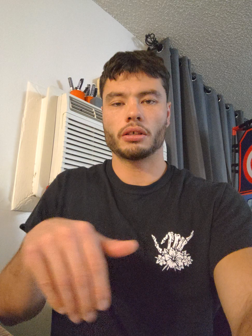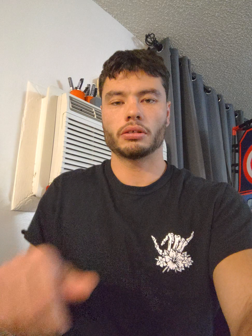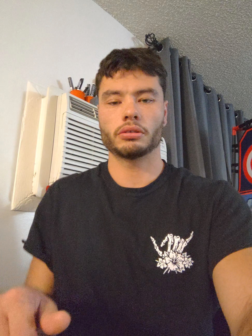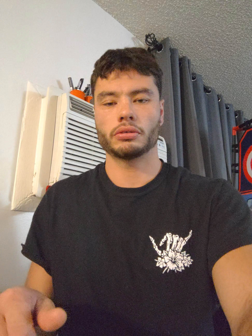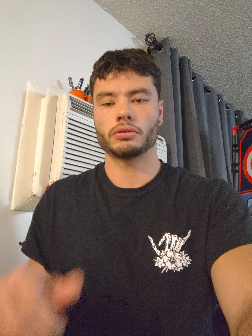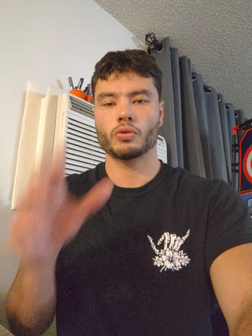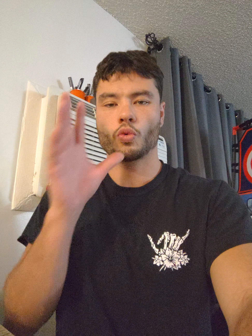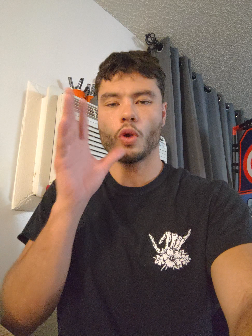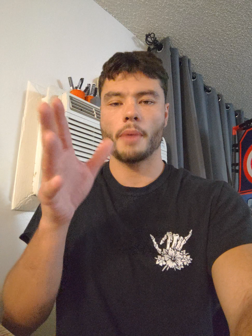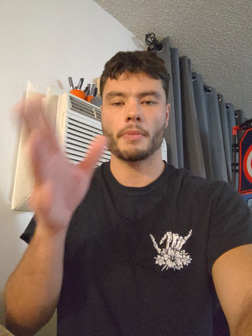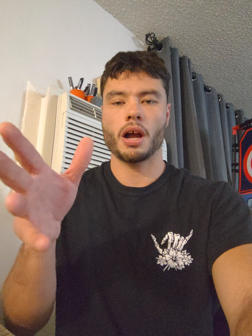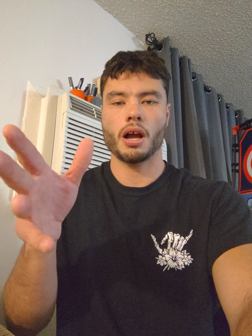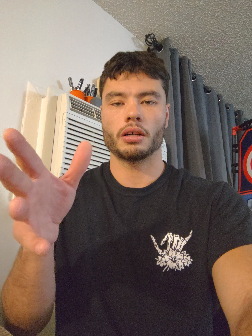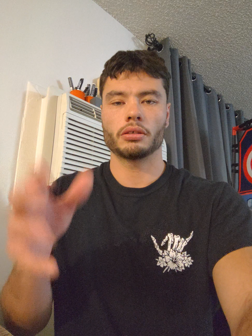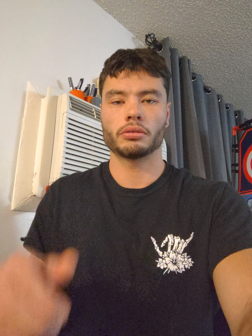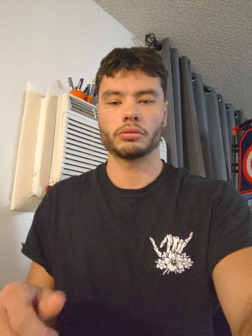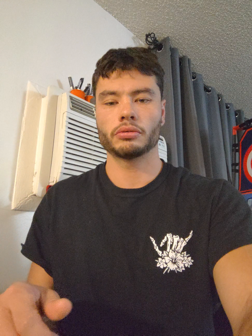grandma